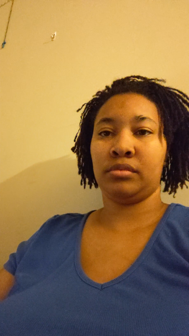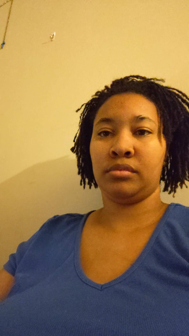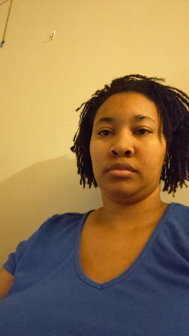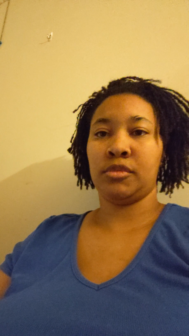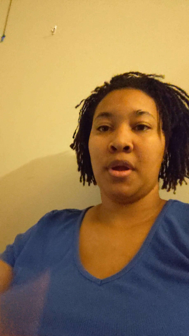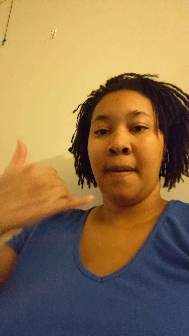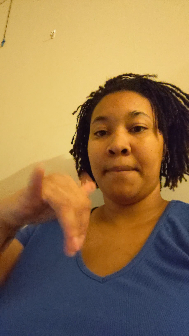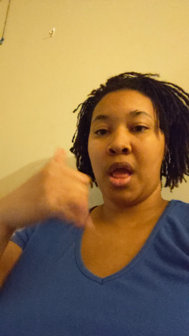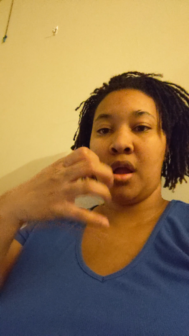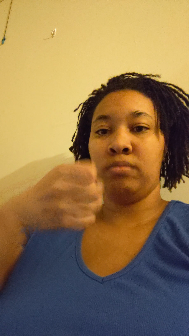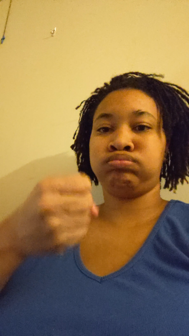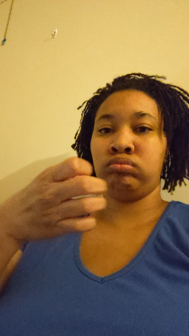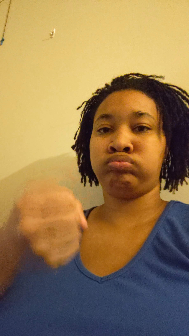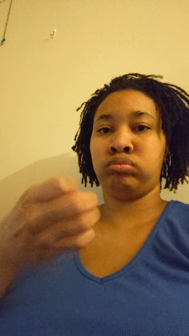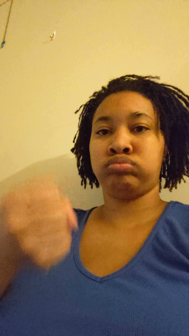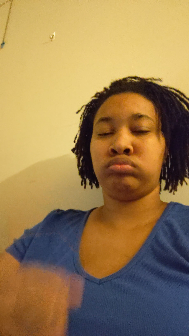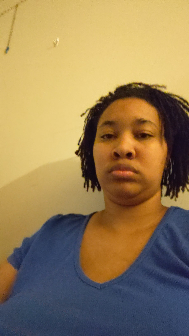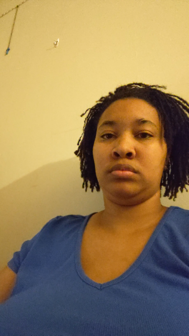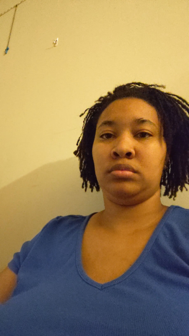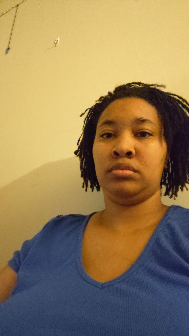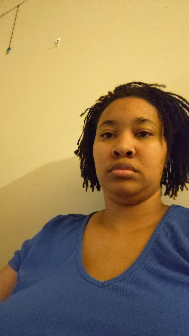play dough